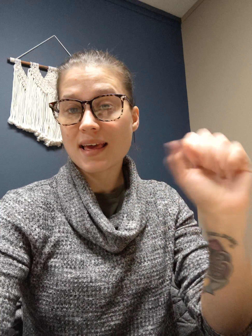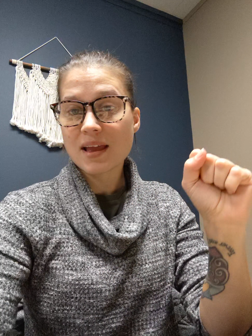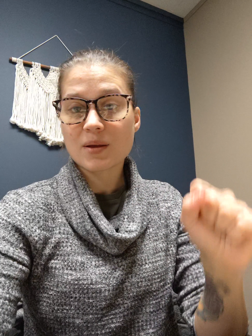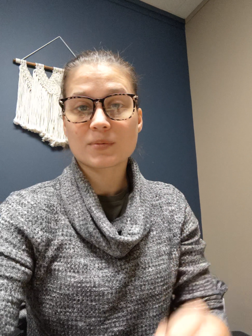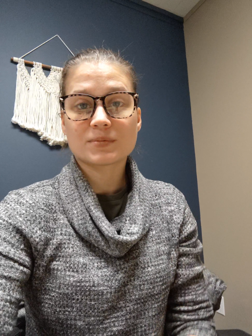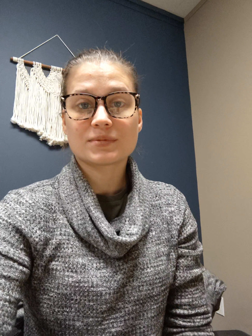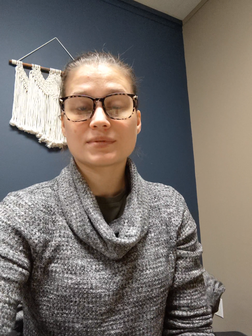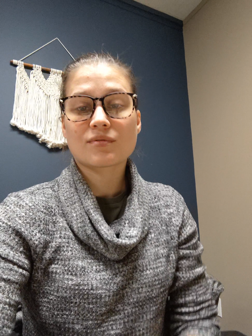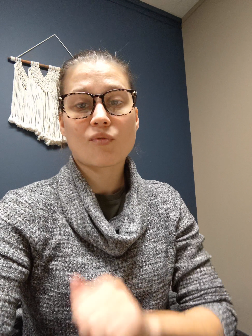loud